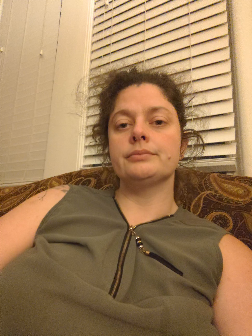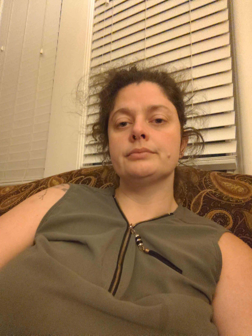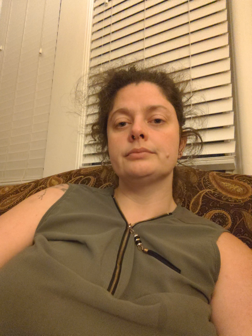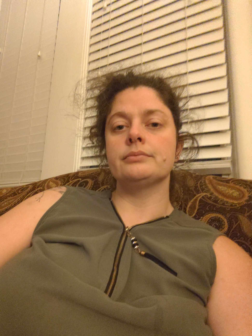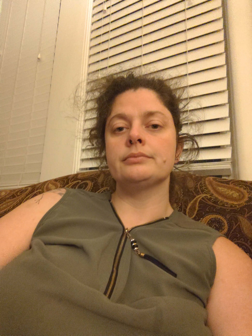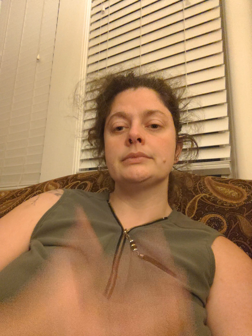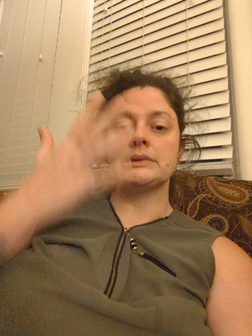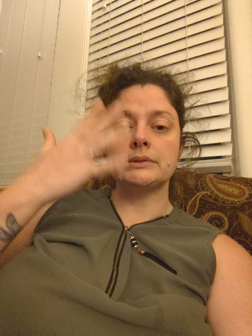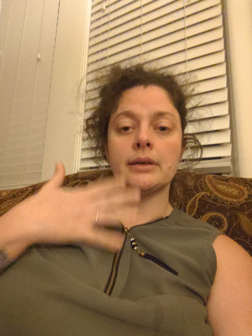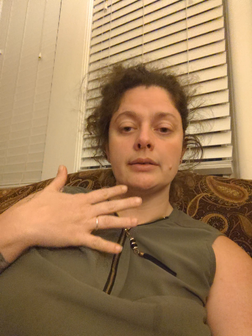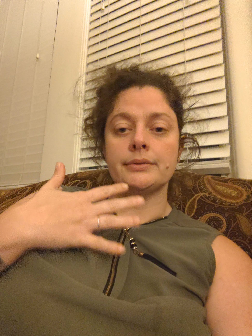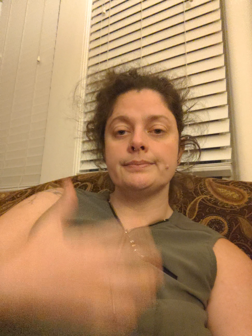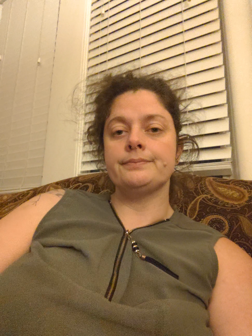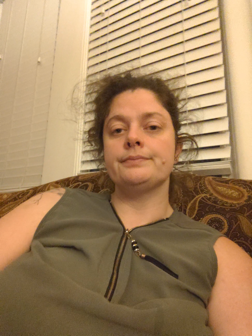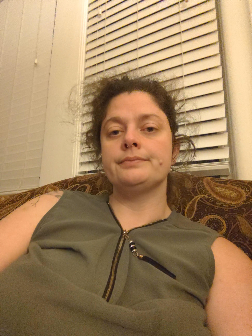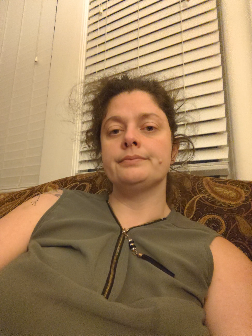sad